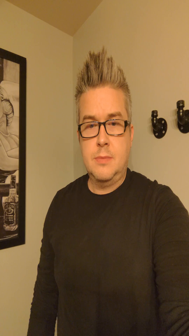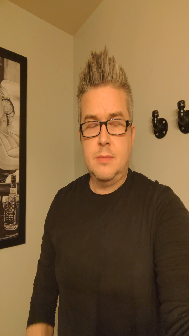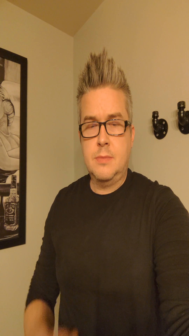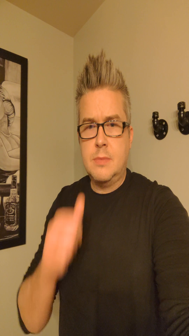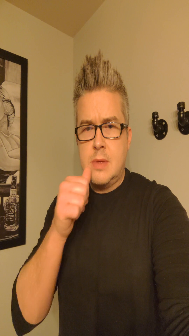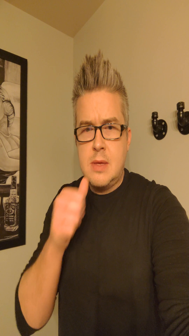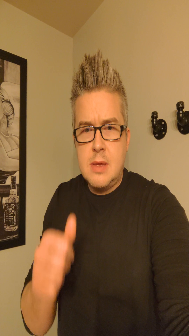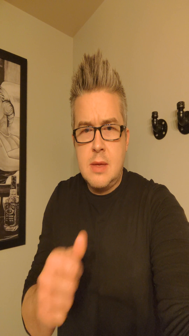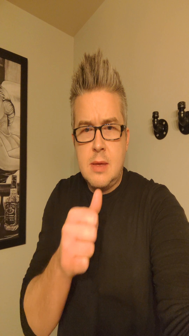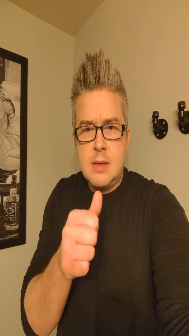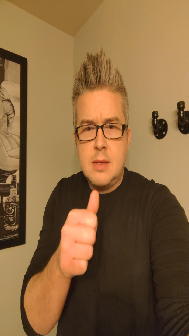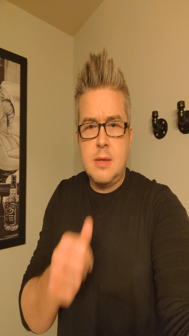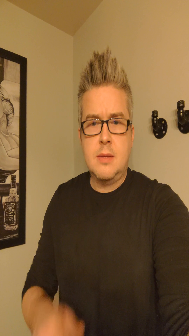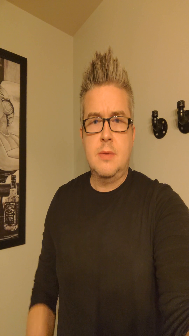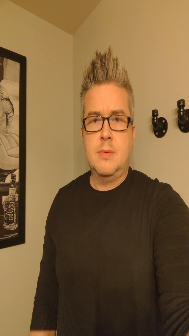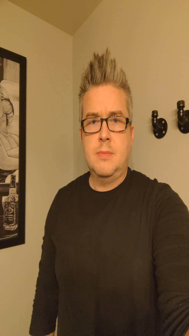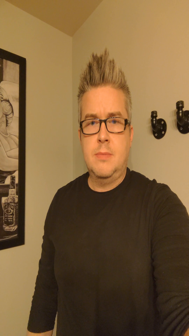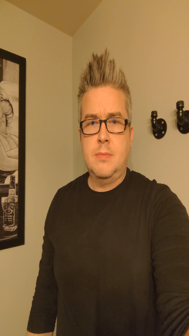hide